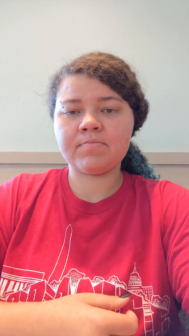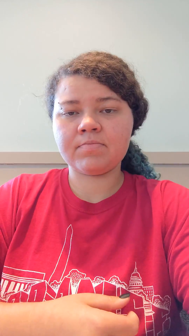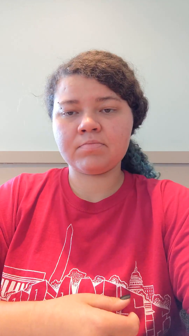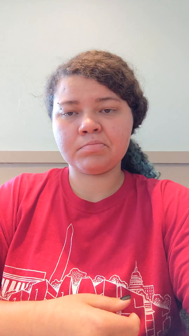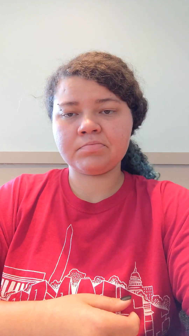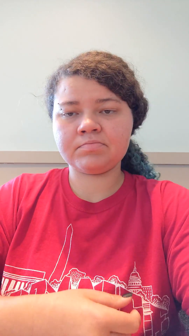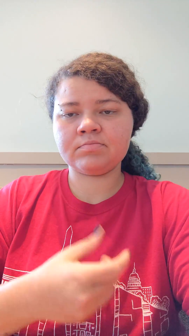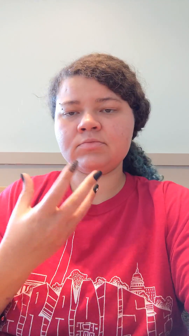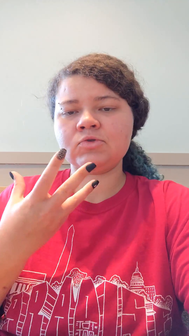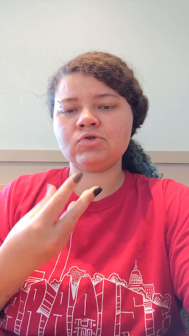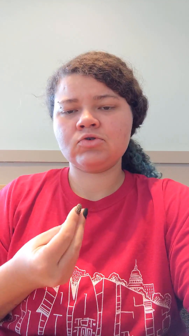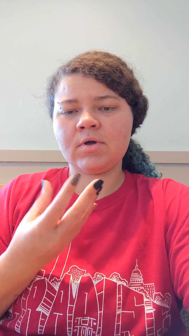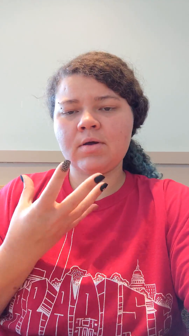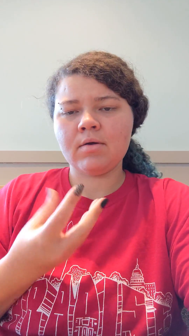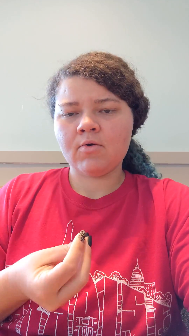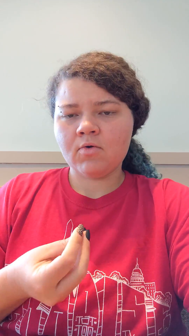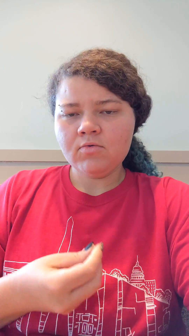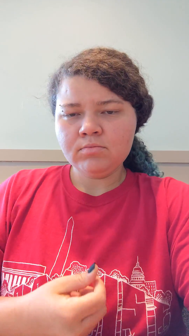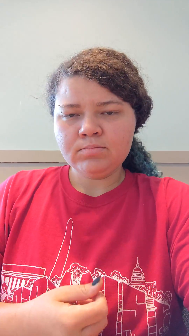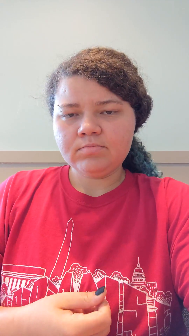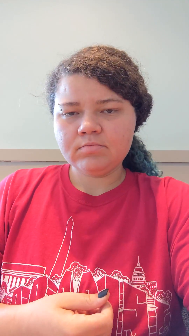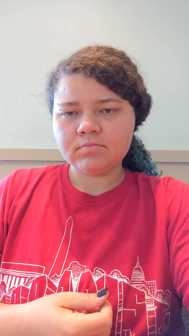gentle